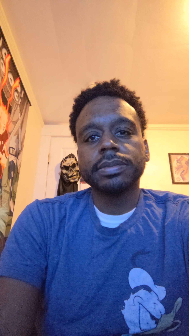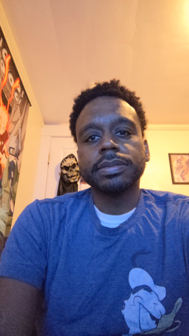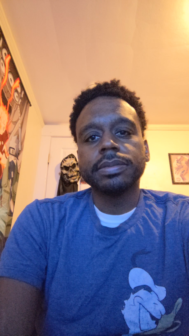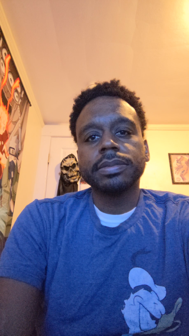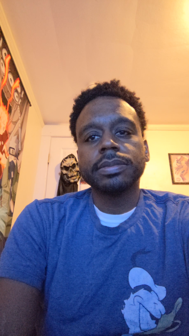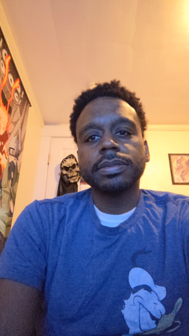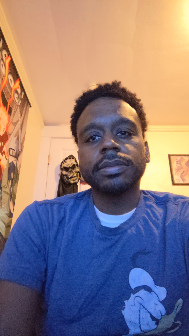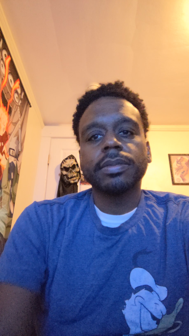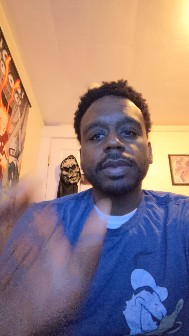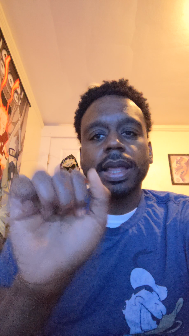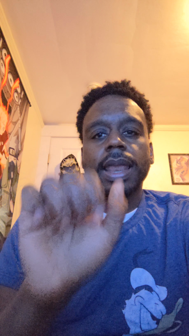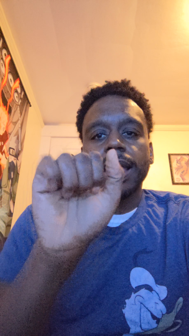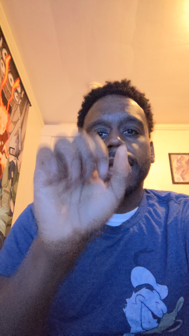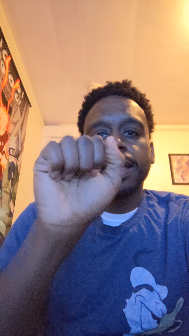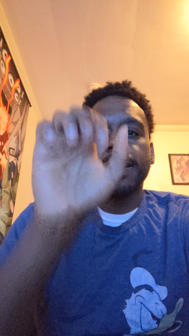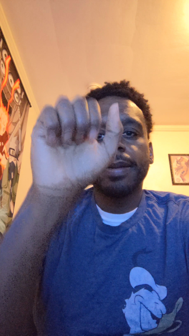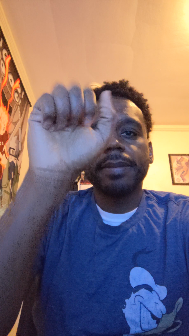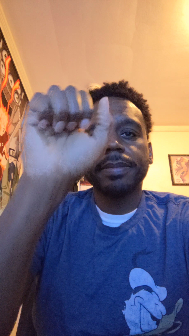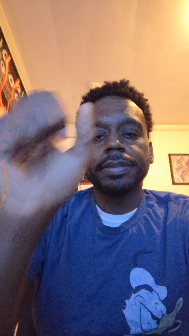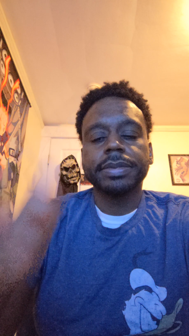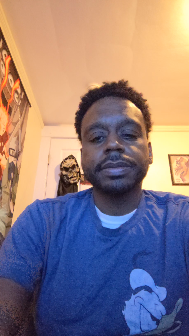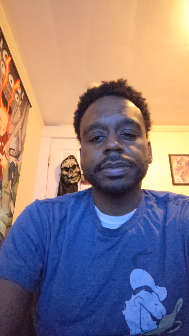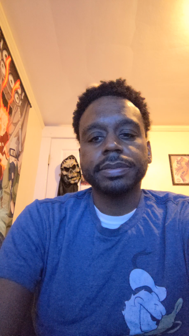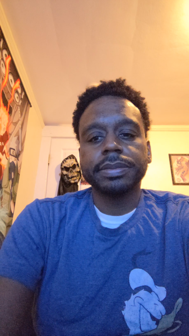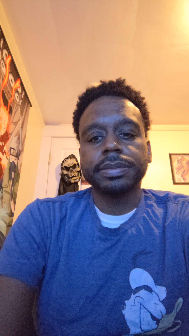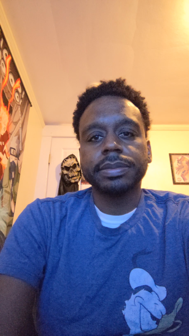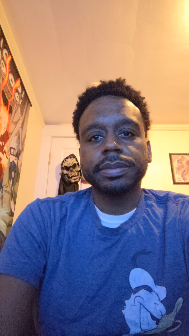ladder